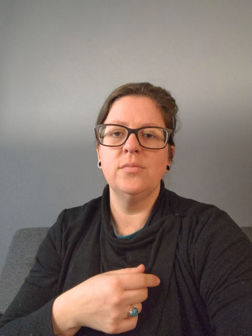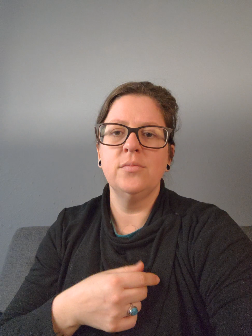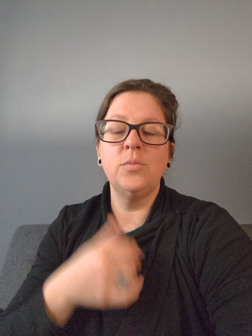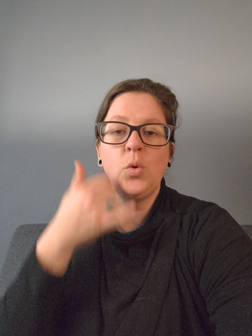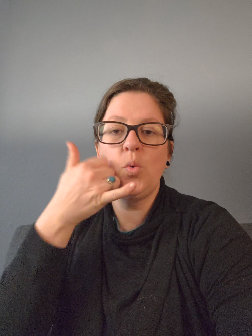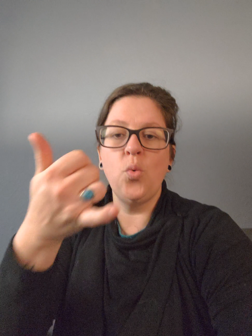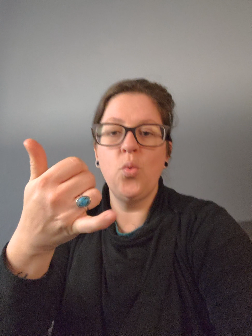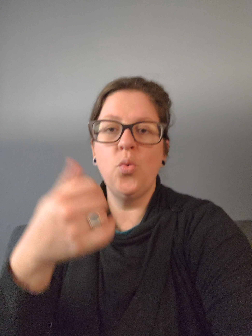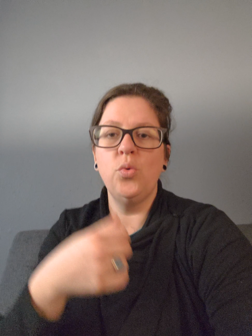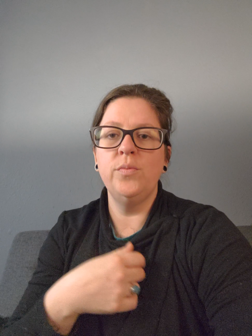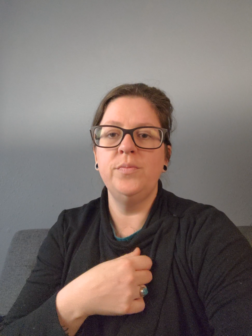call on the phone